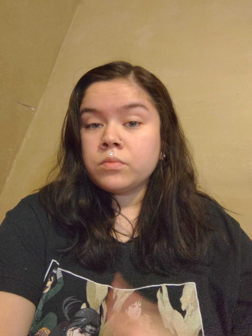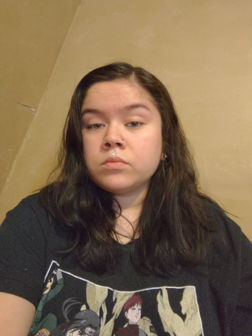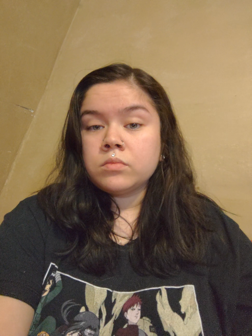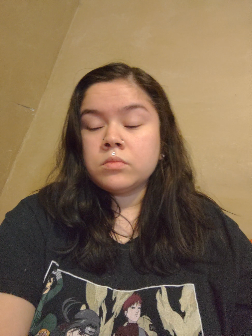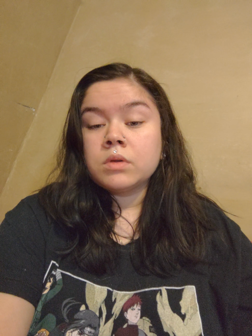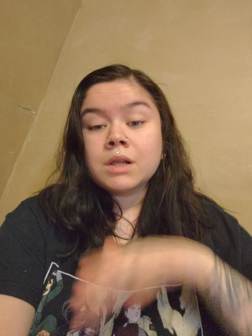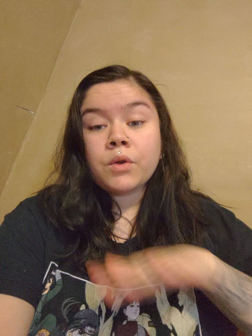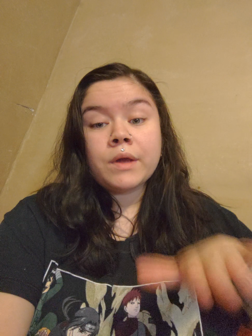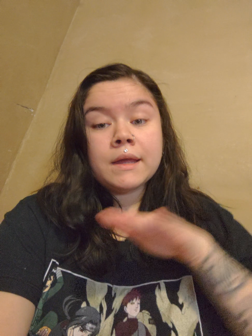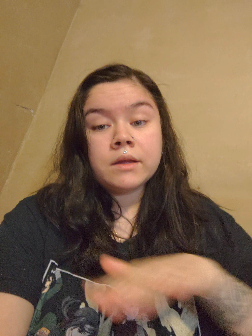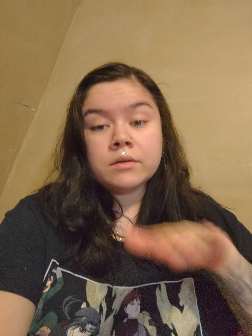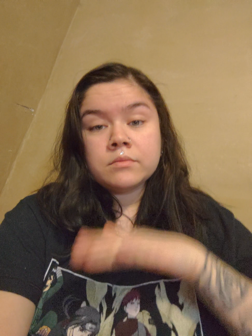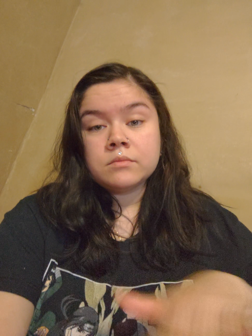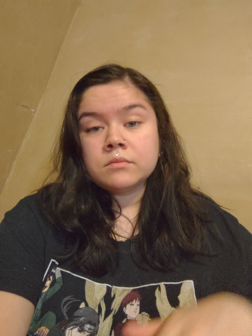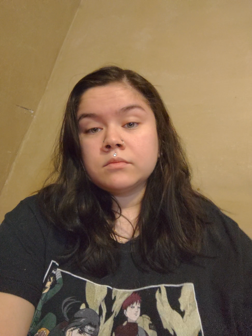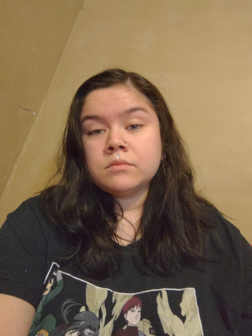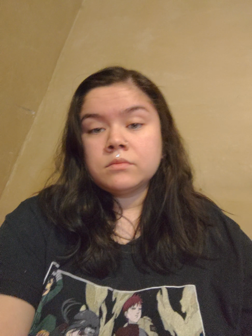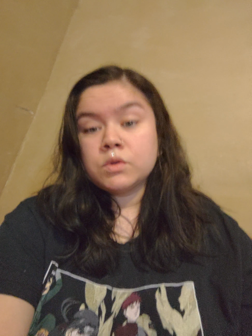clean